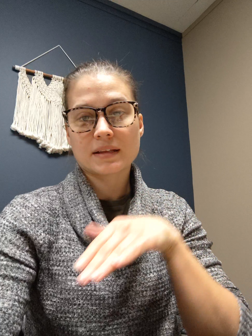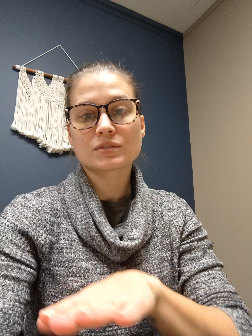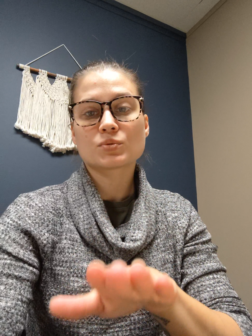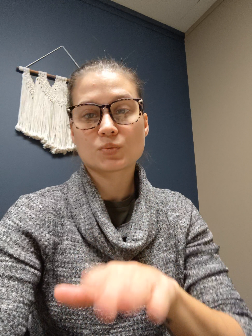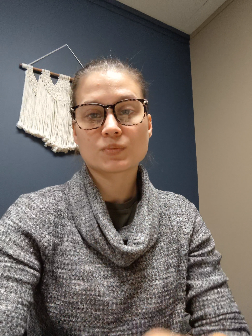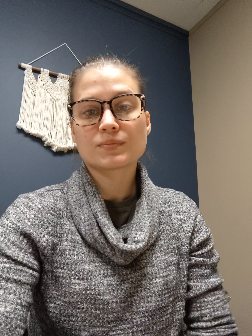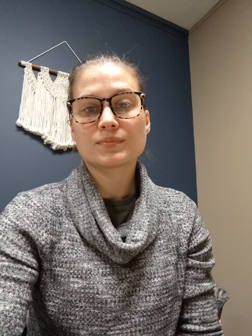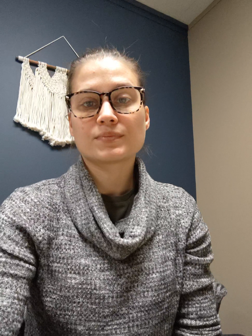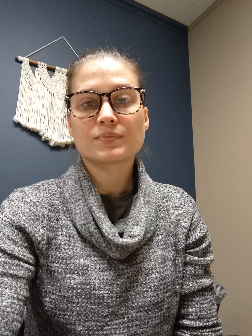into